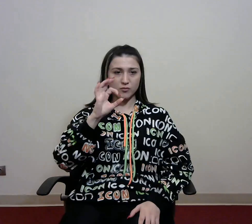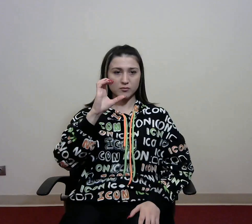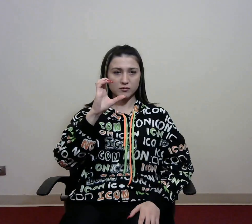S